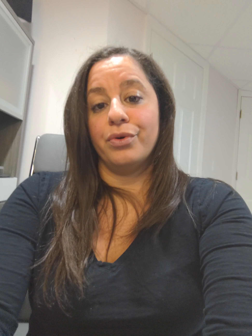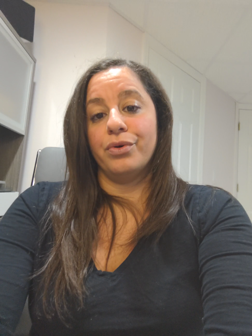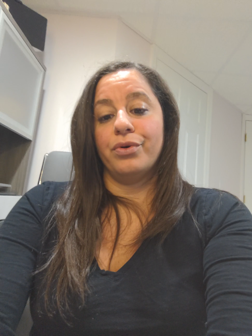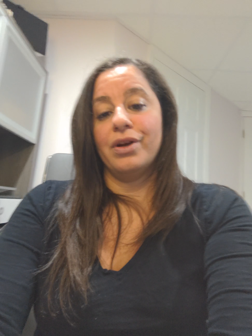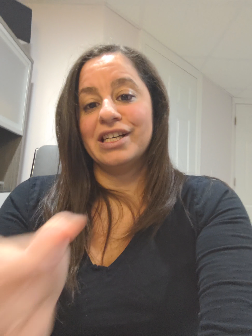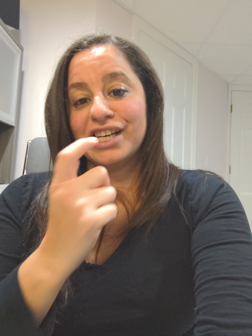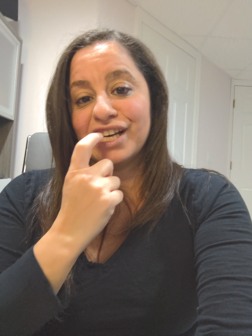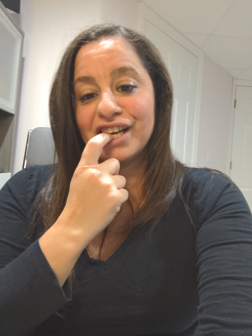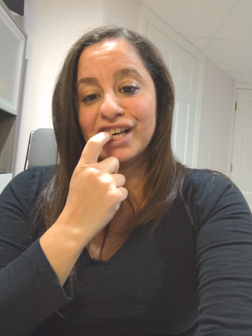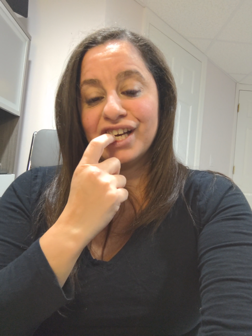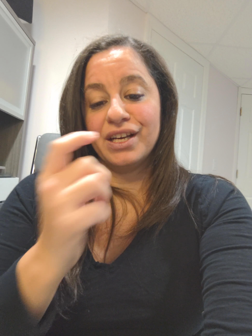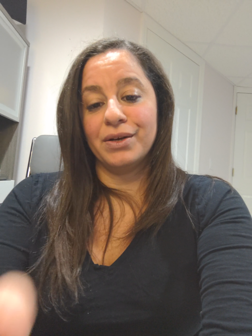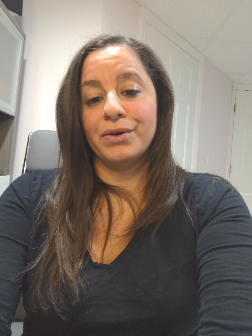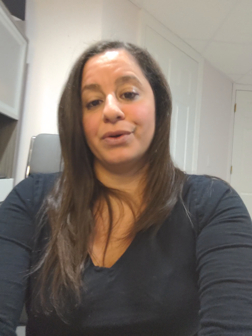tooth